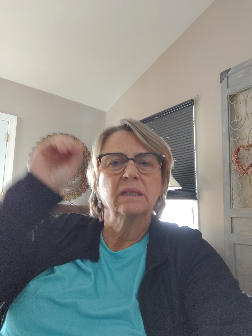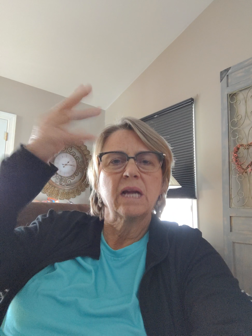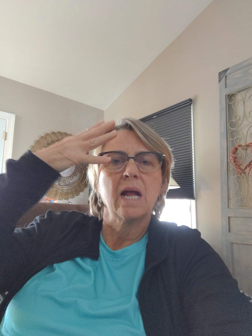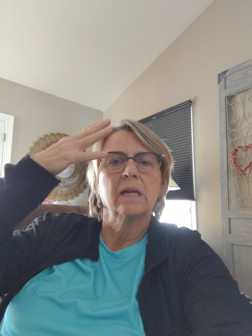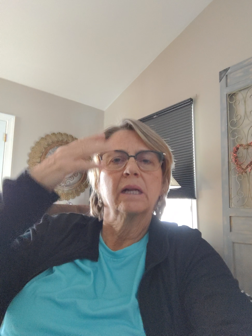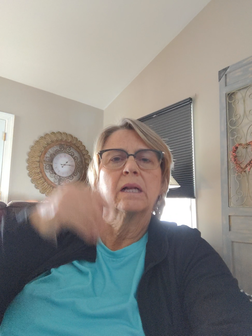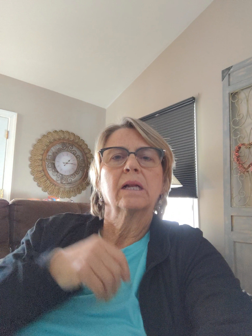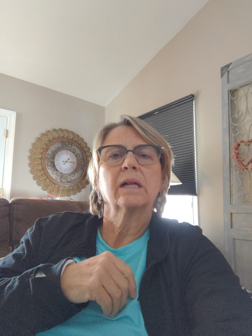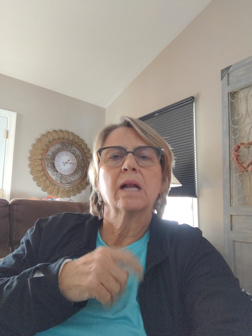sun